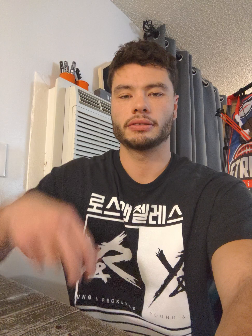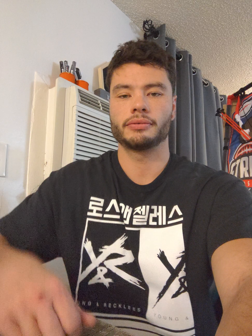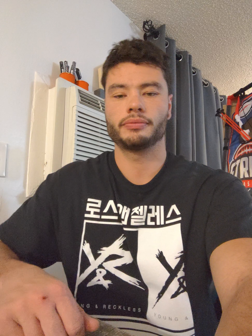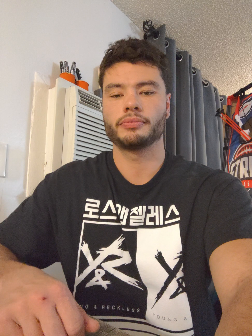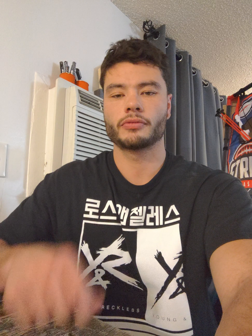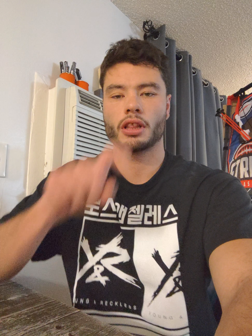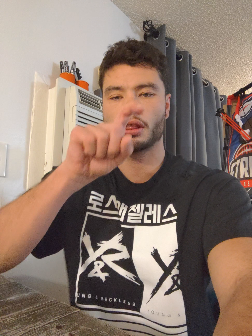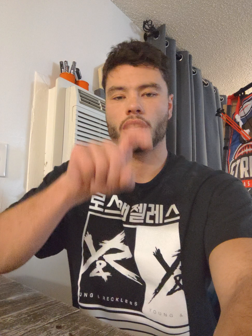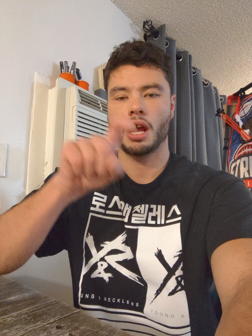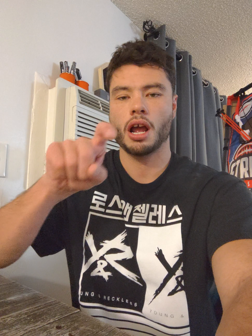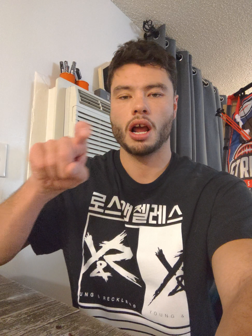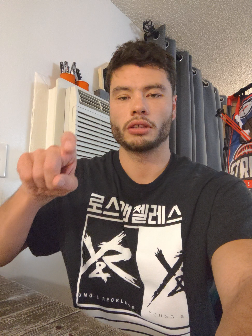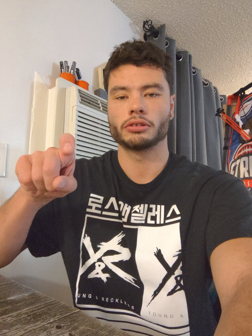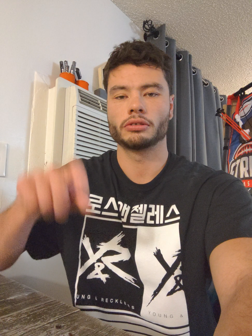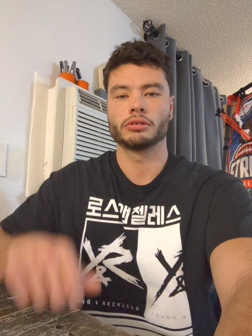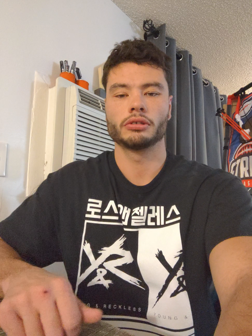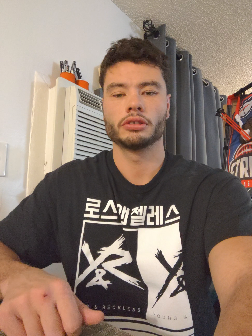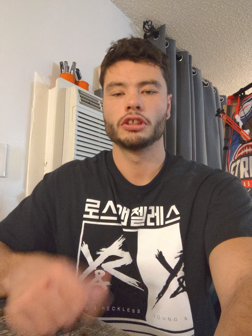closet